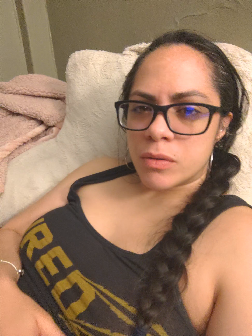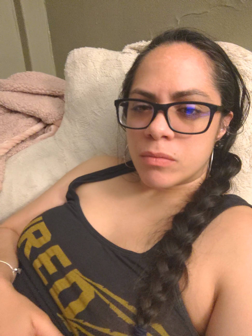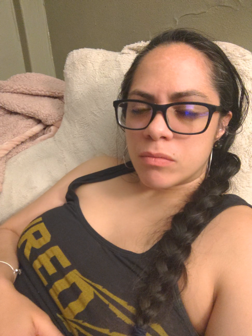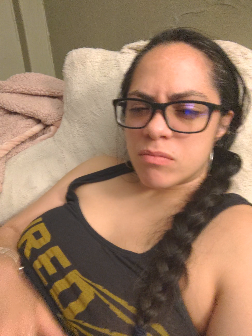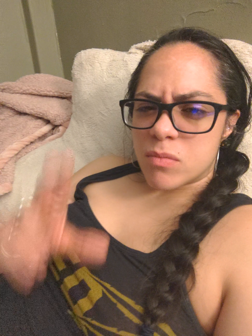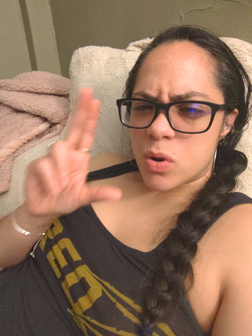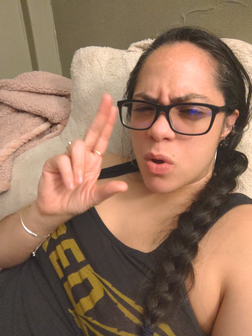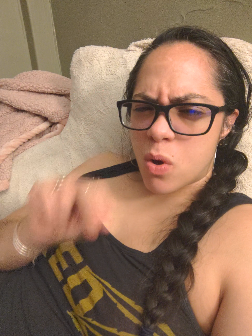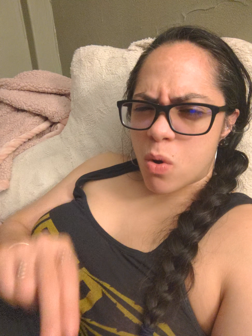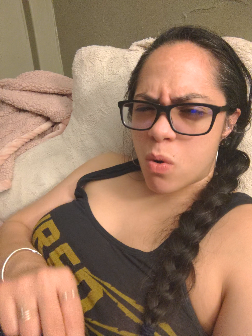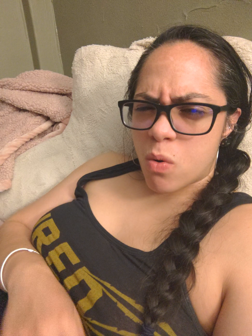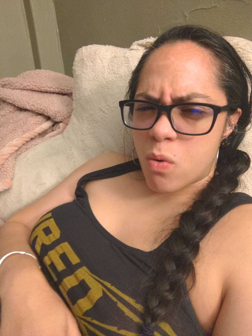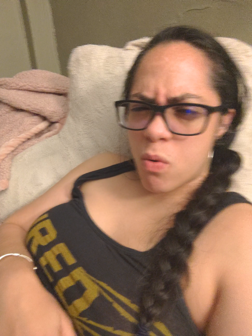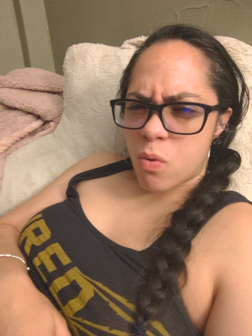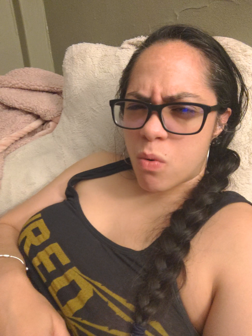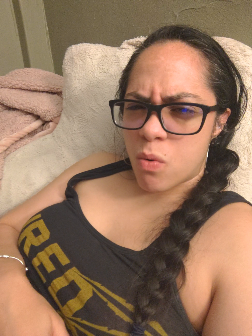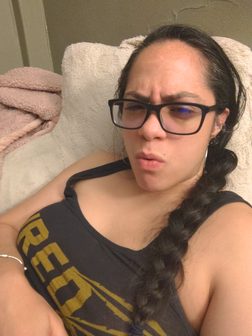no